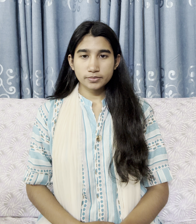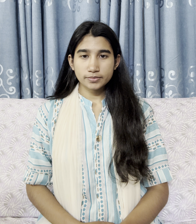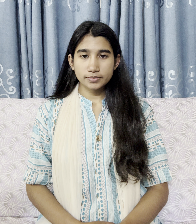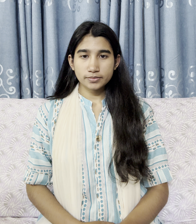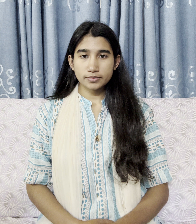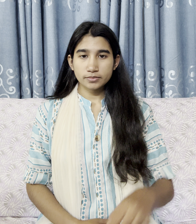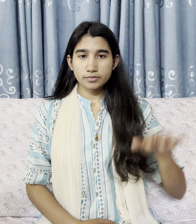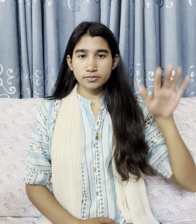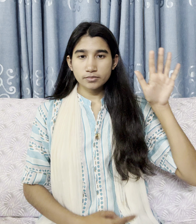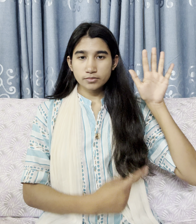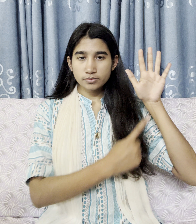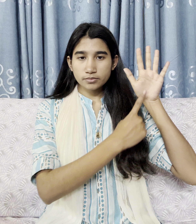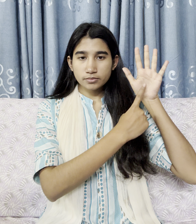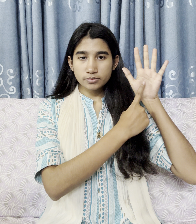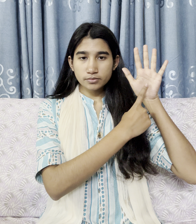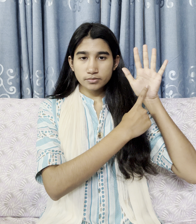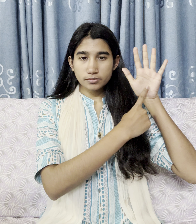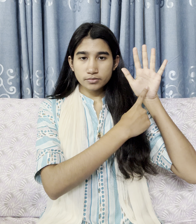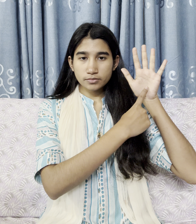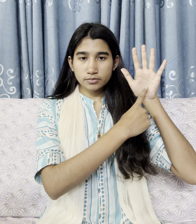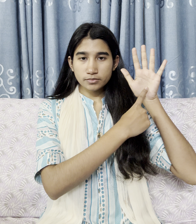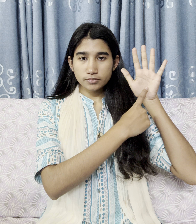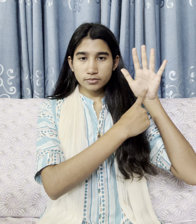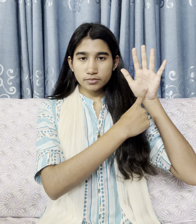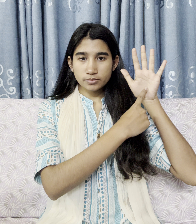হাত